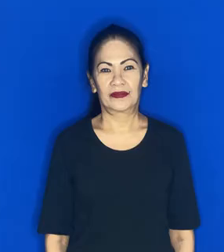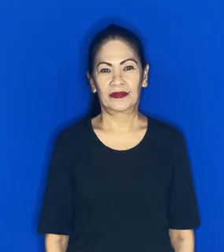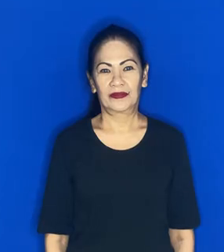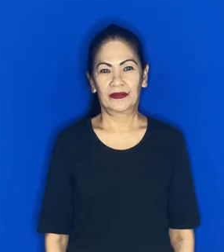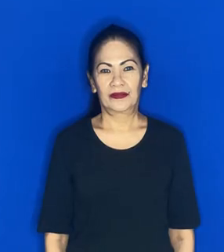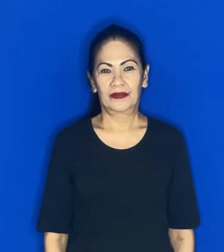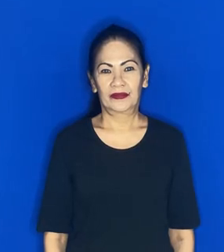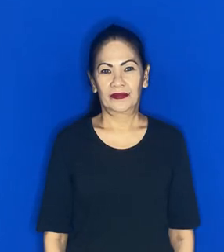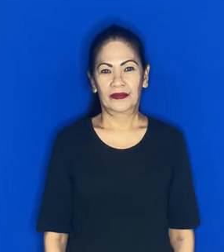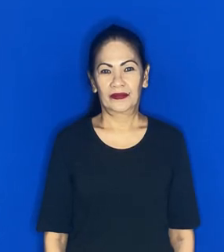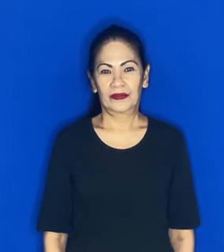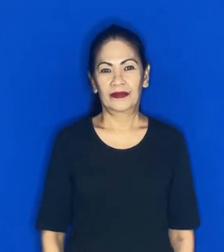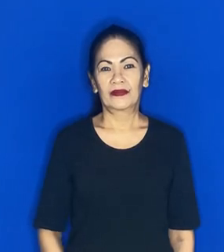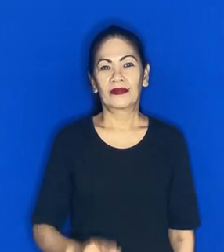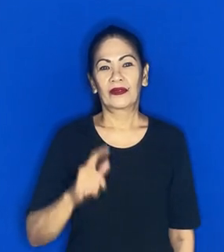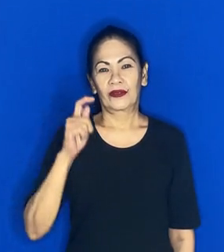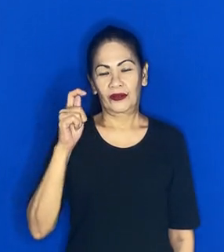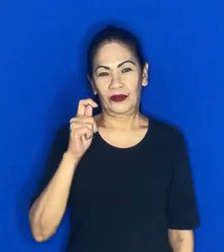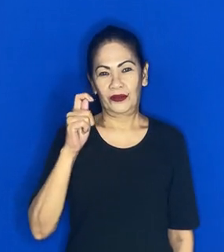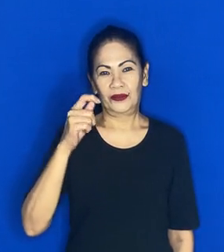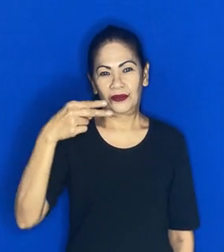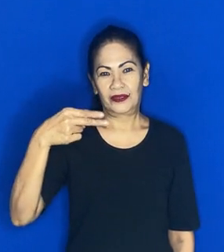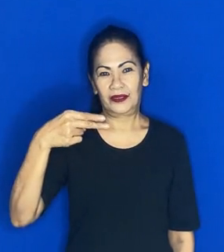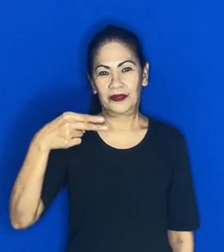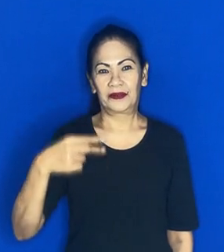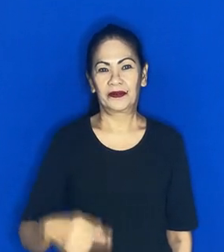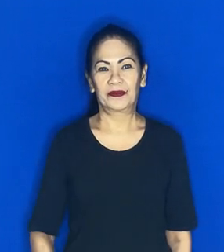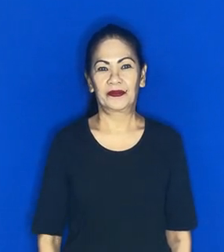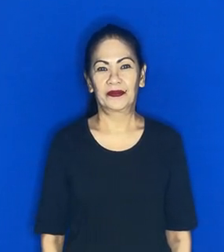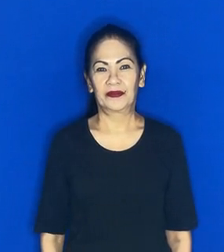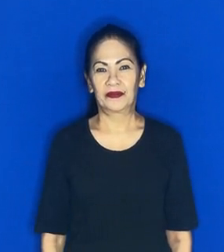thursday